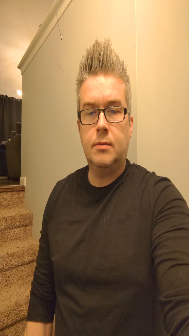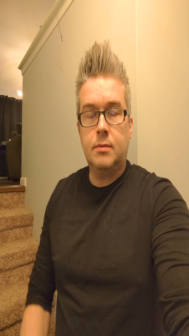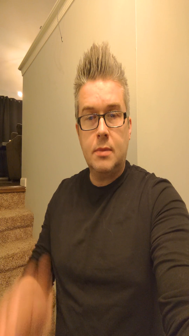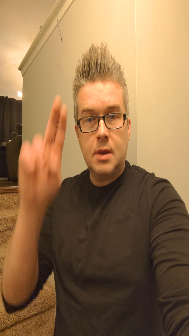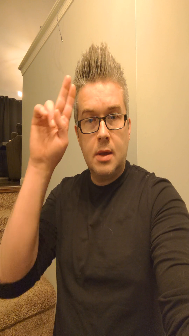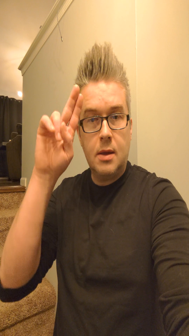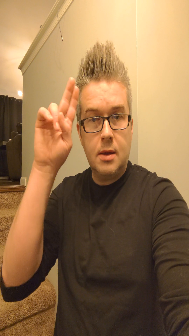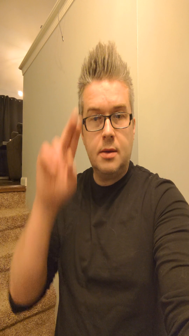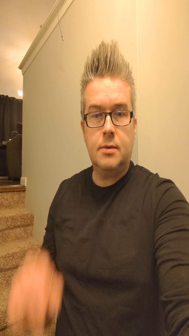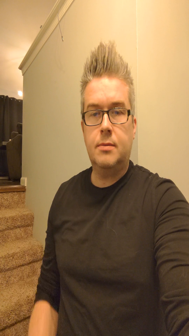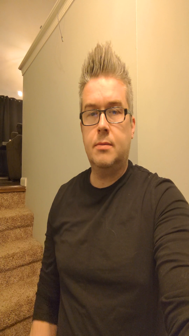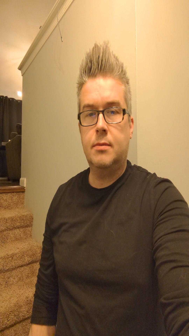uncle